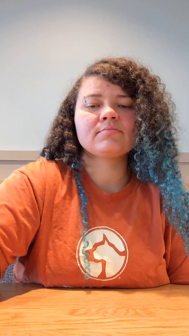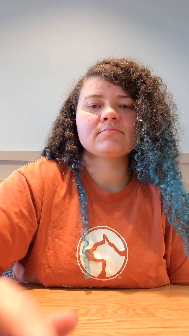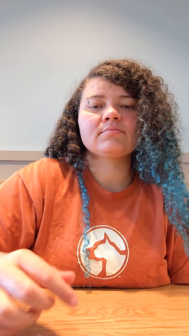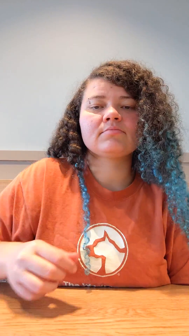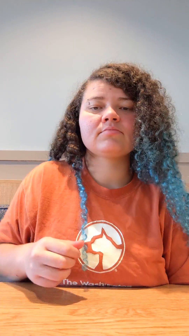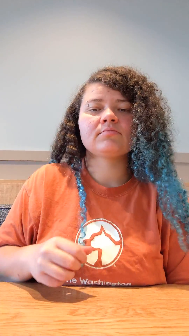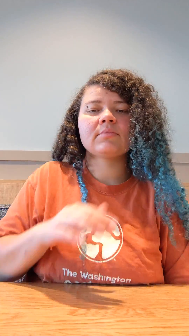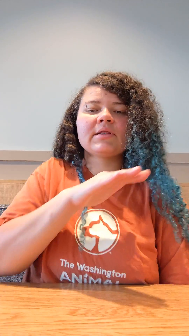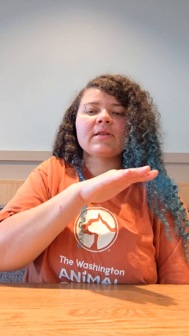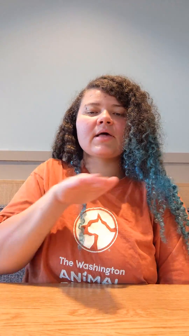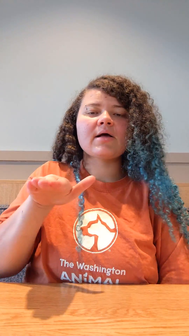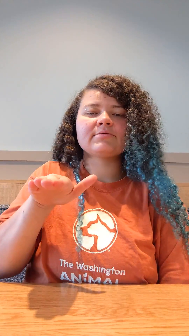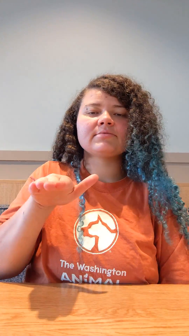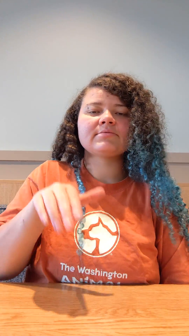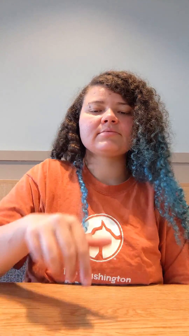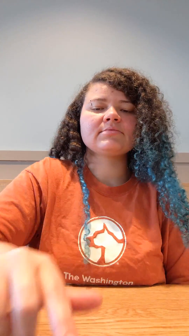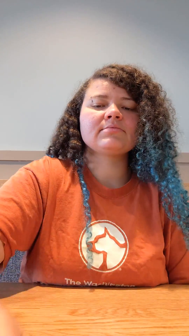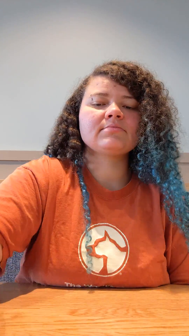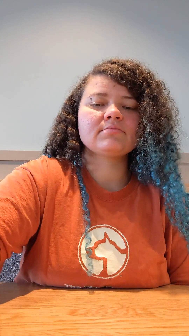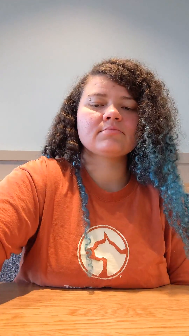nice